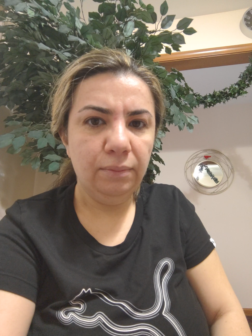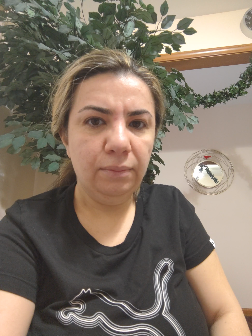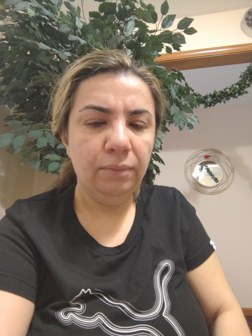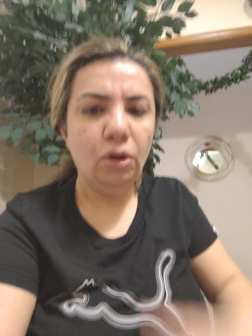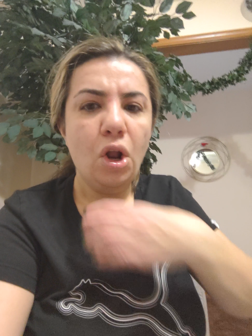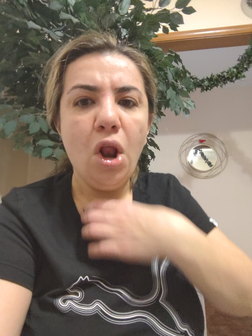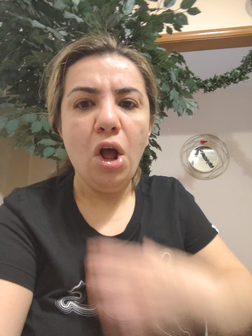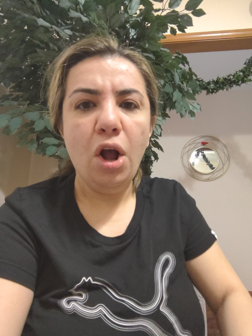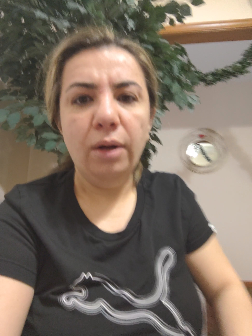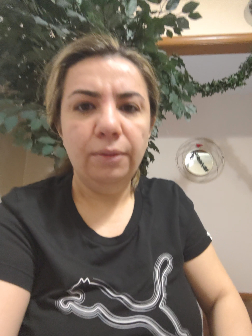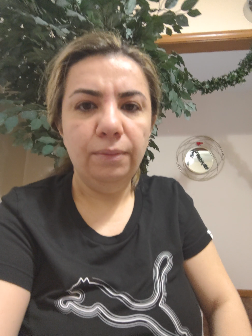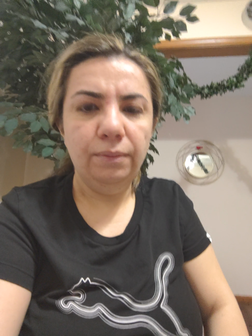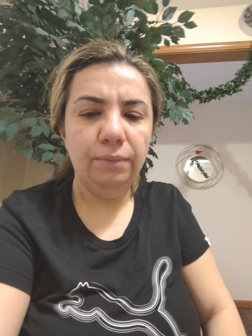hungry